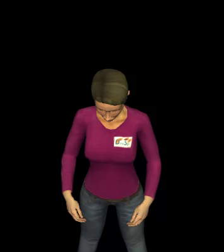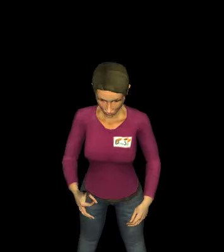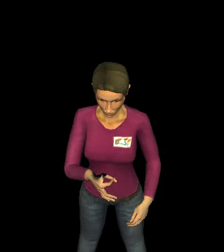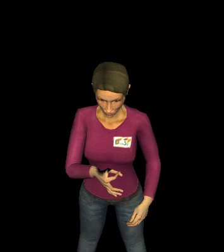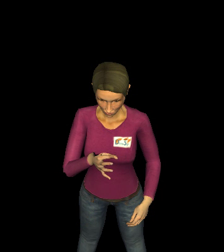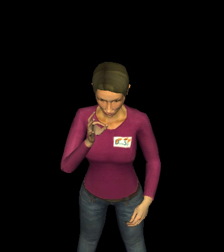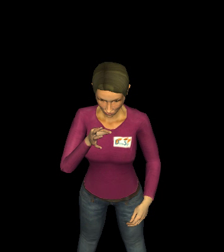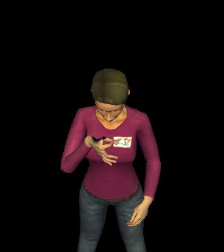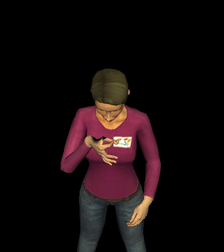فنجان